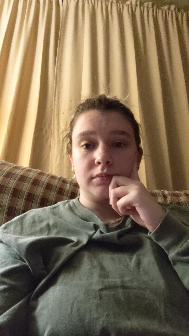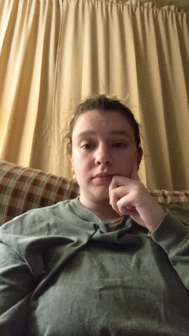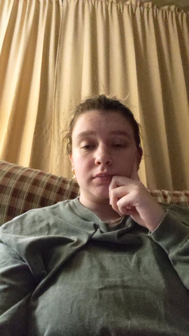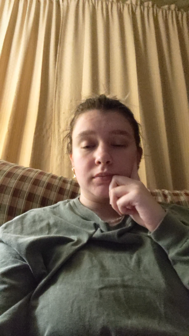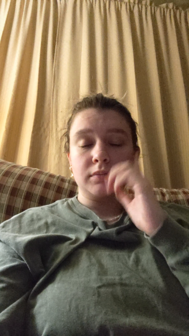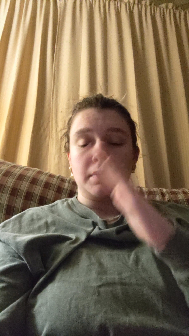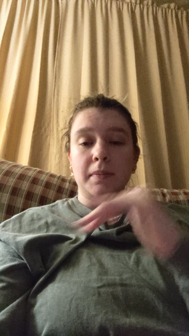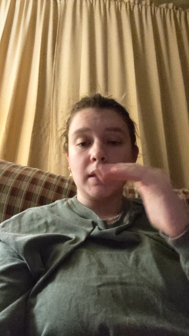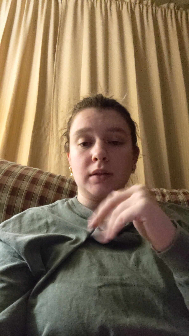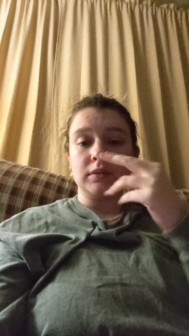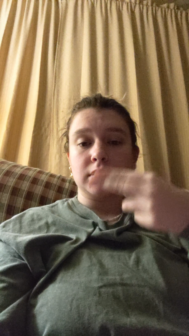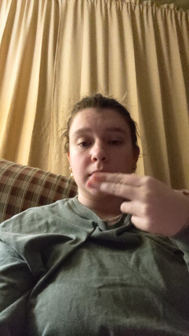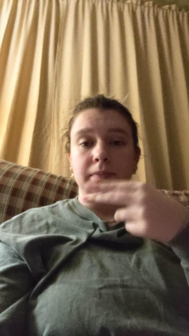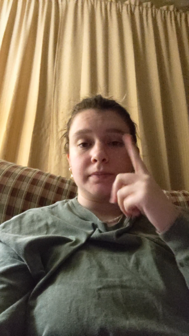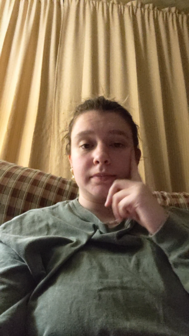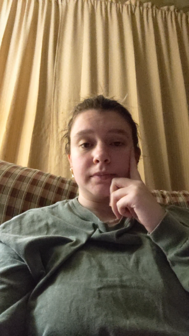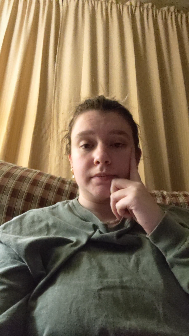pet's name